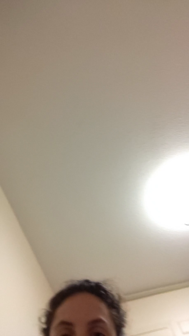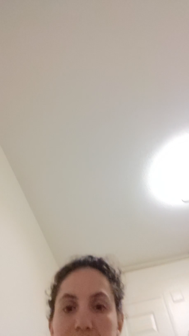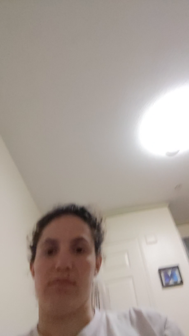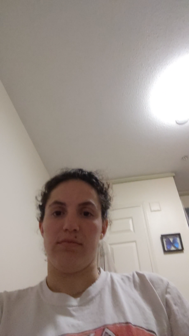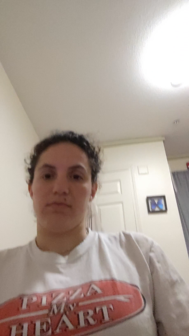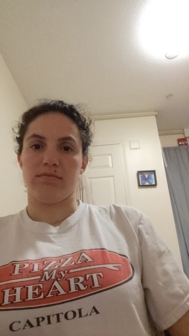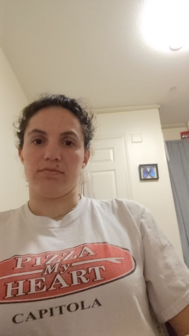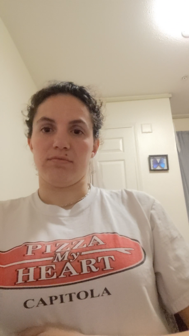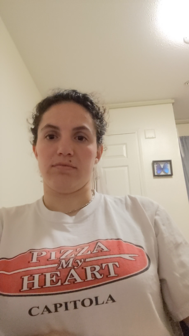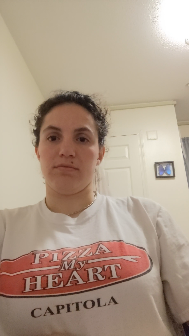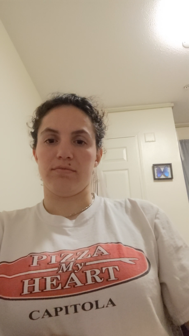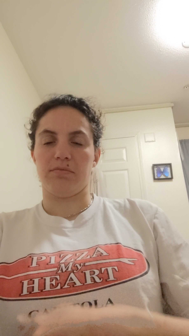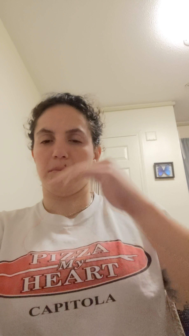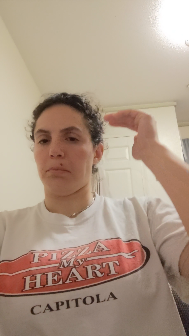big